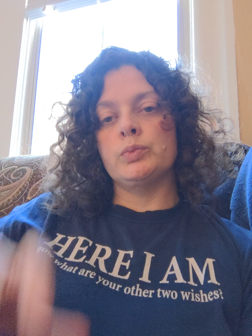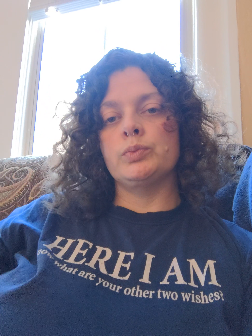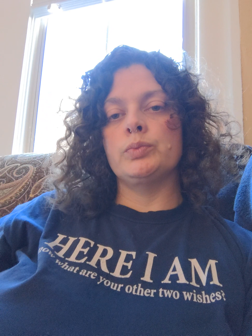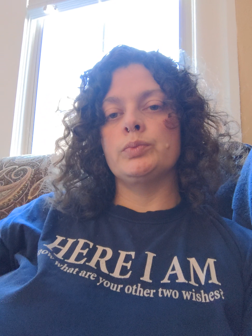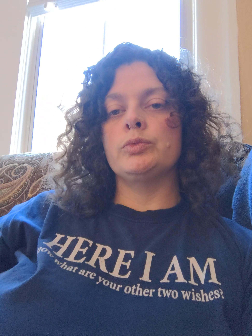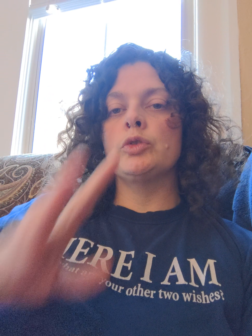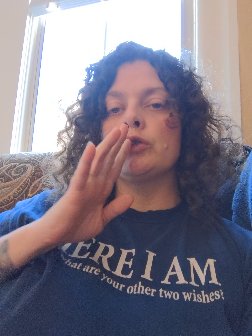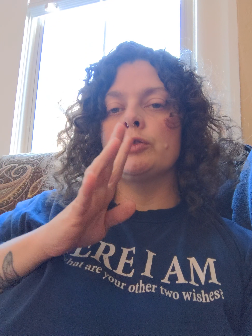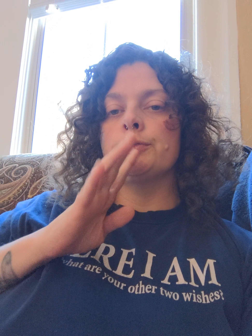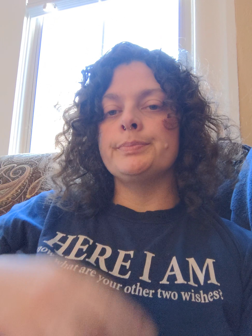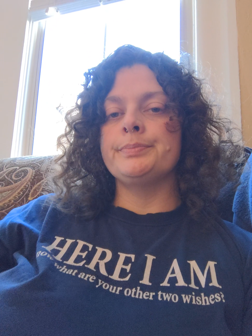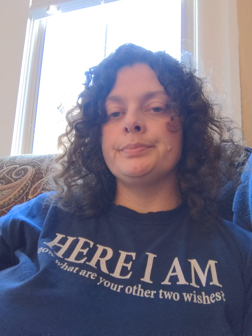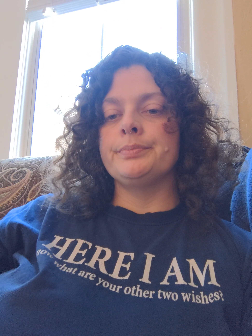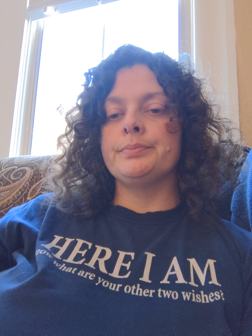talk